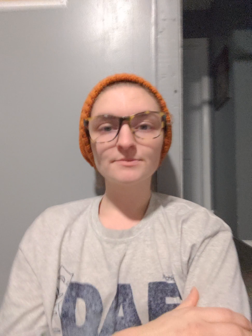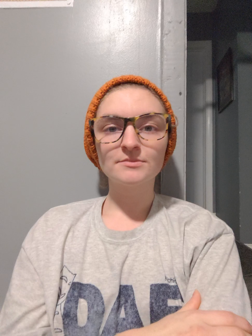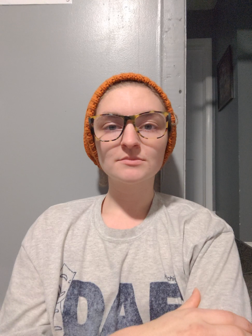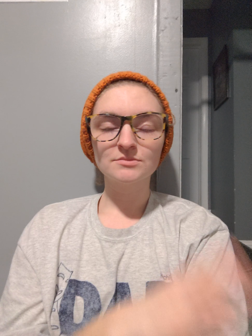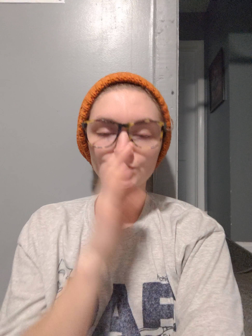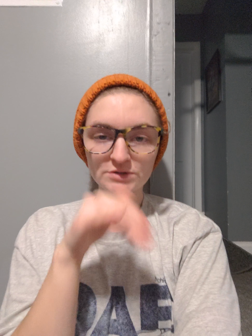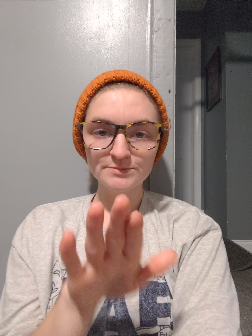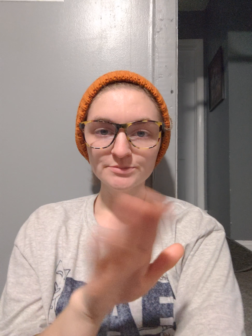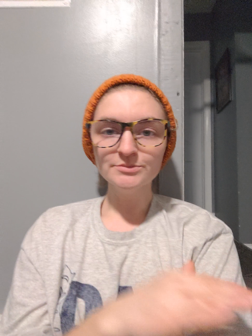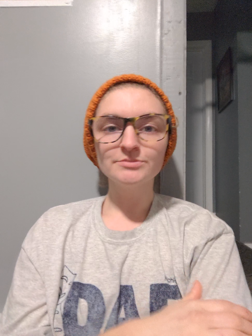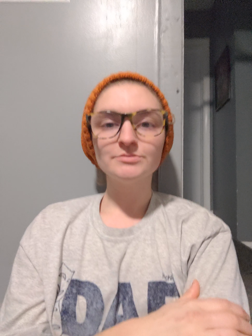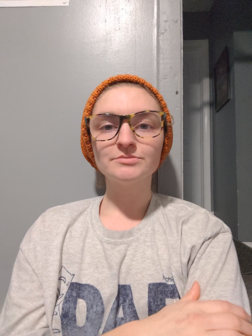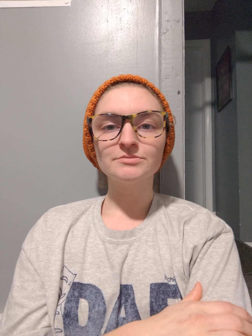elephant